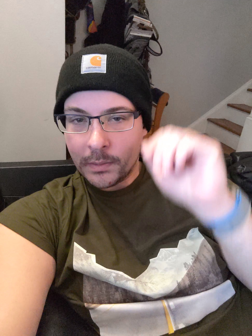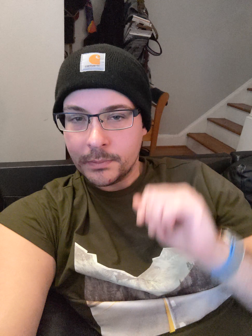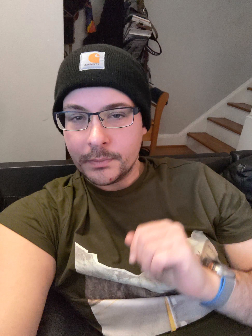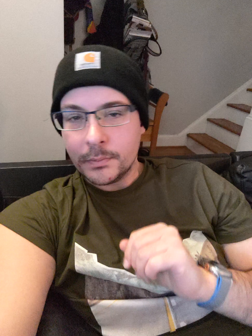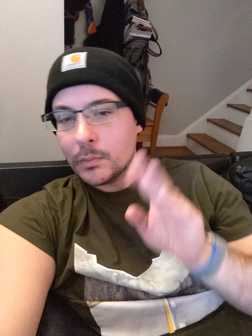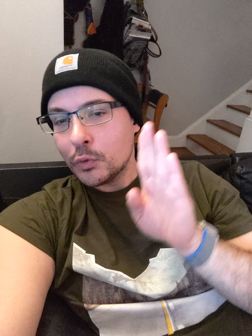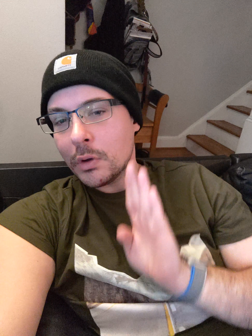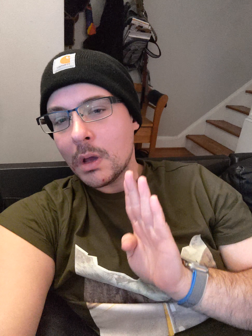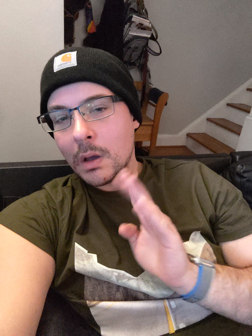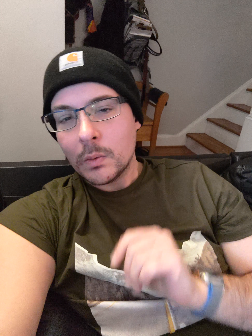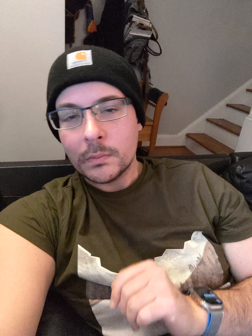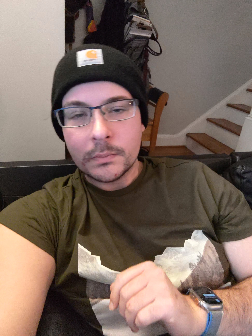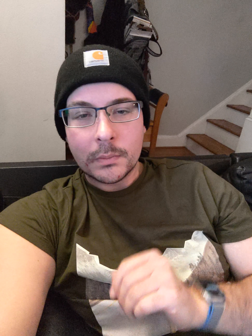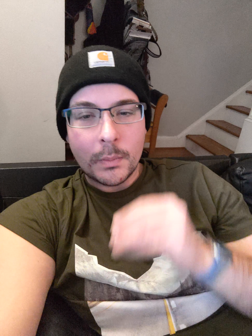brown